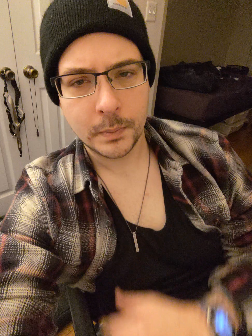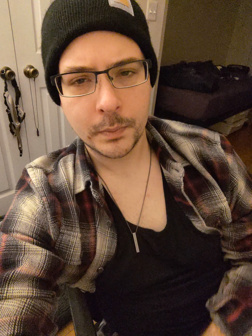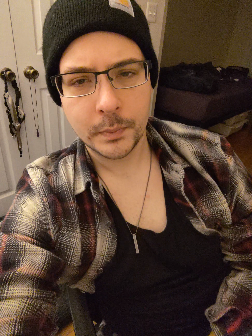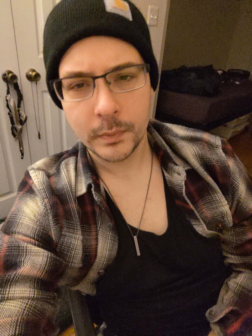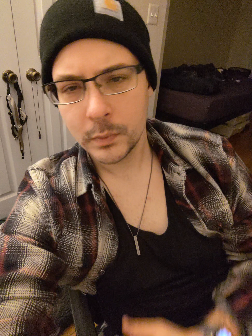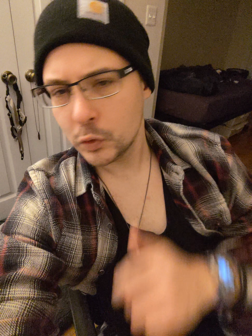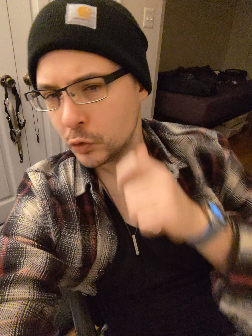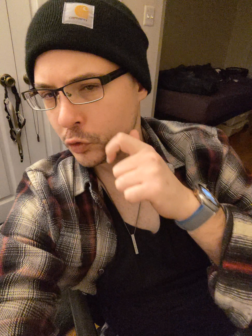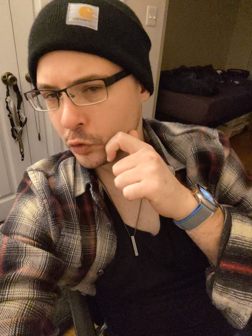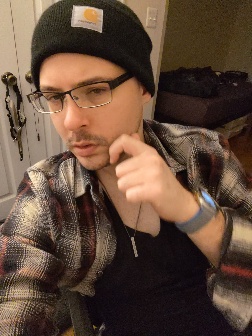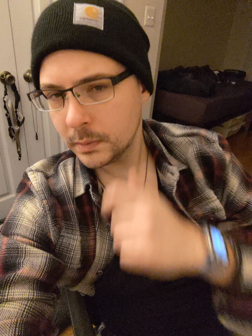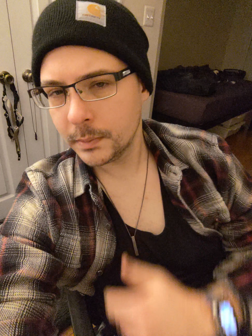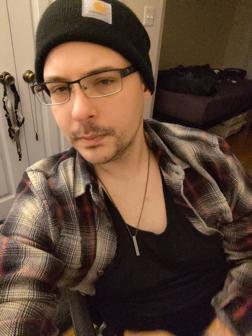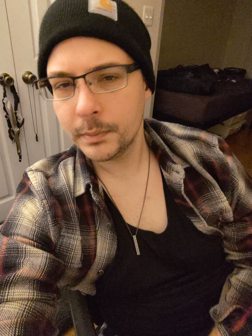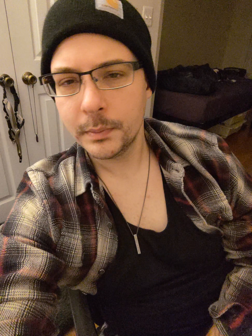cheek